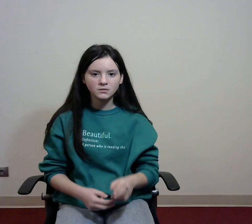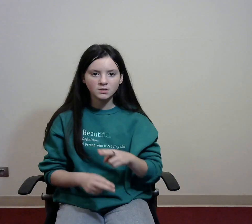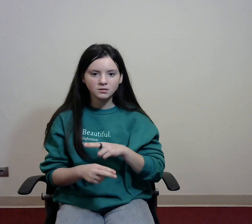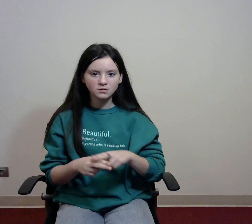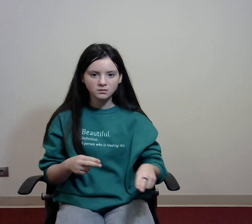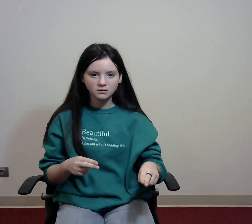itmiş